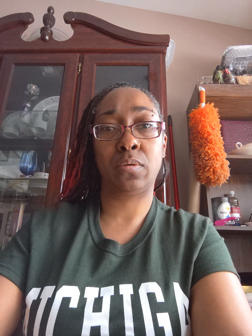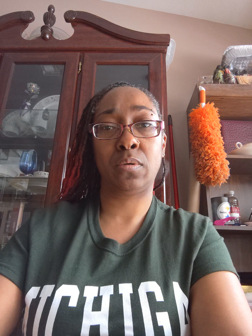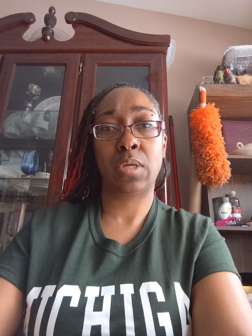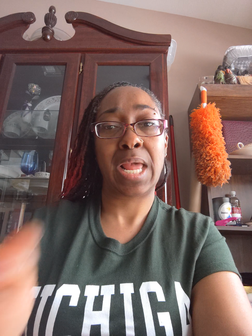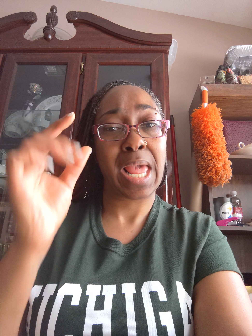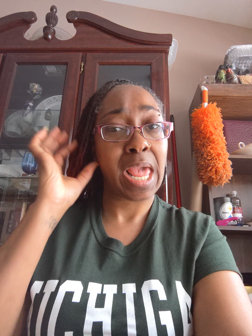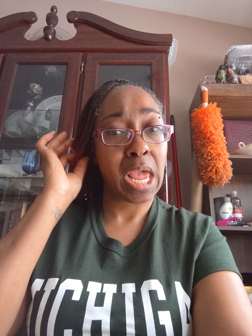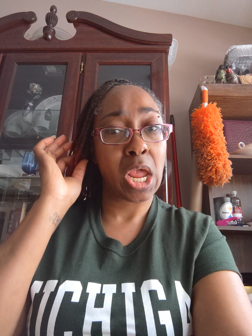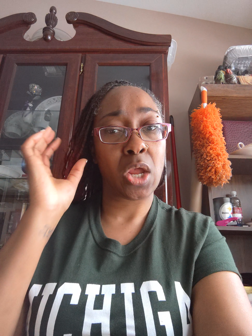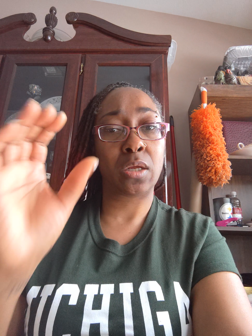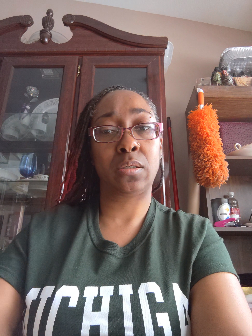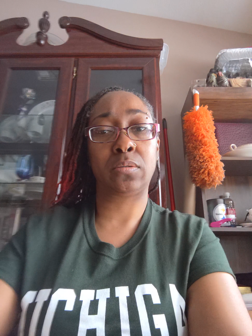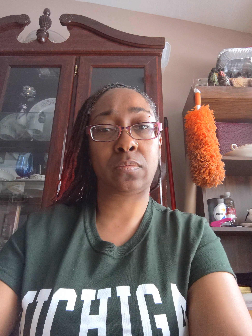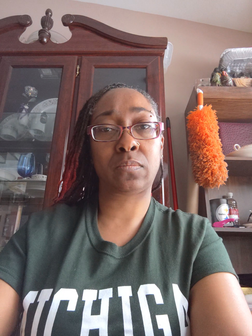hair